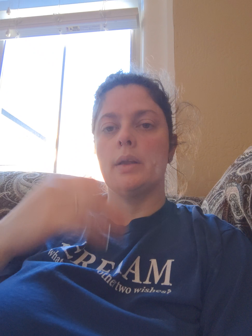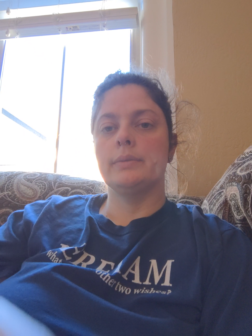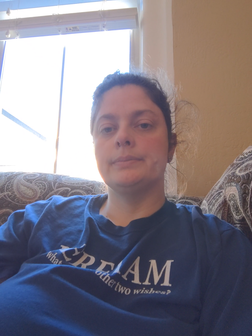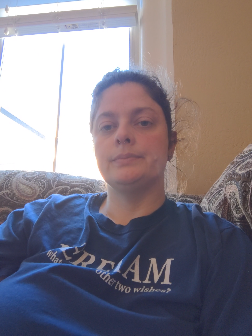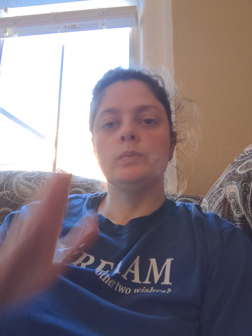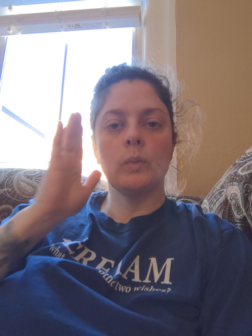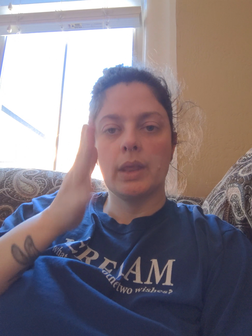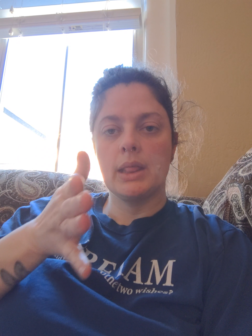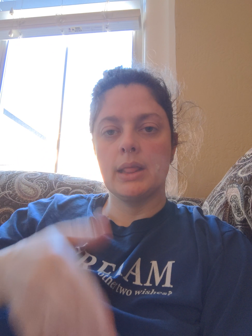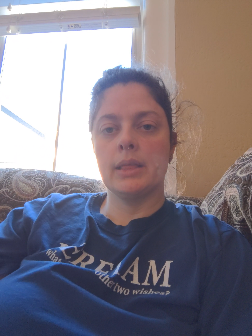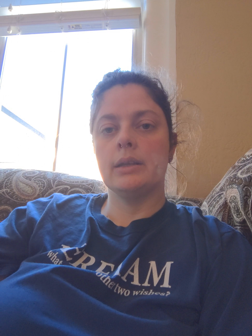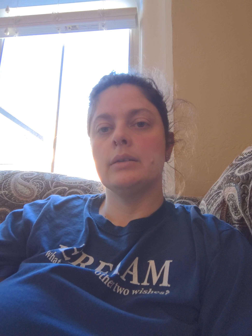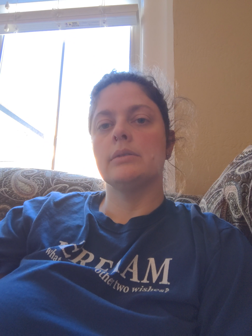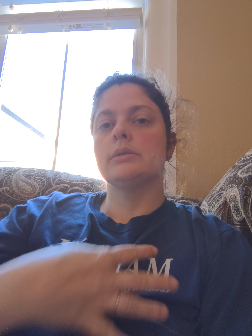will